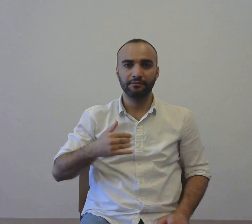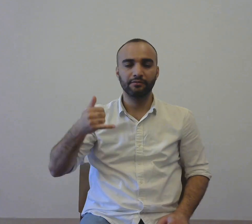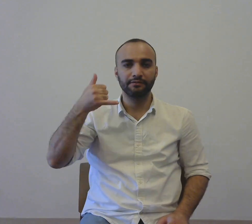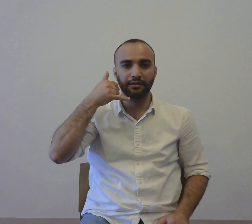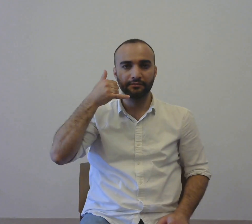telefon